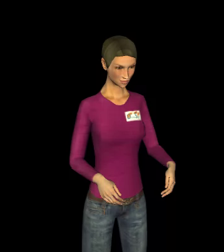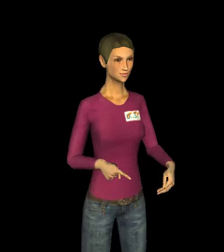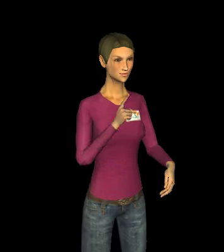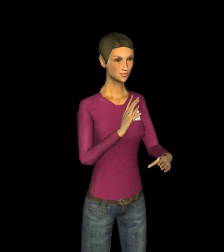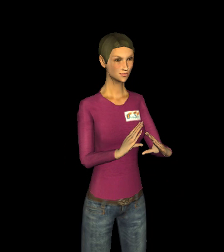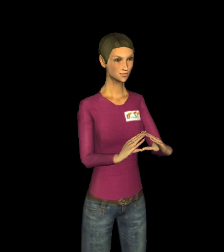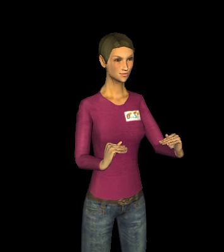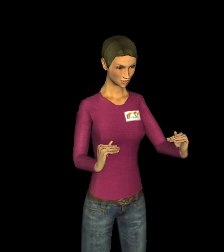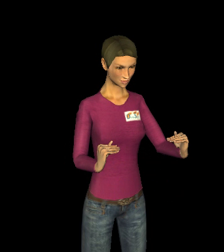صمت